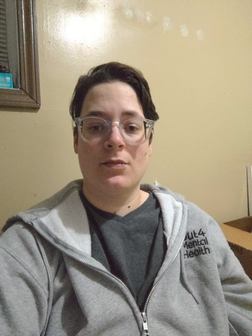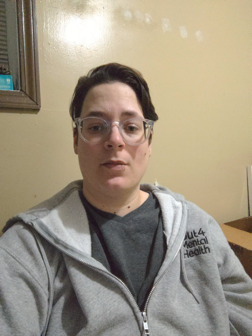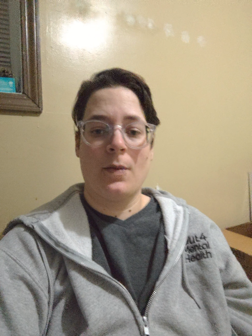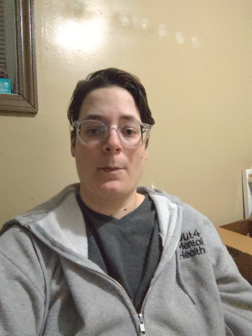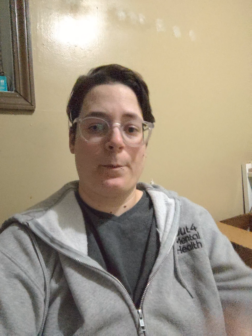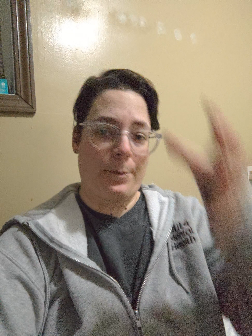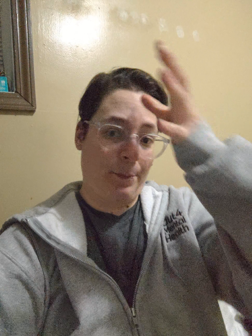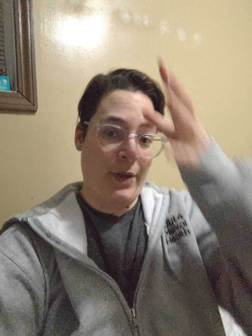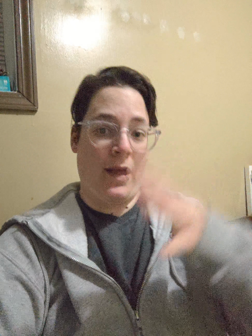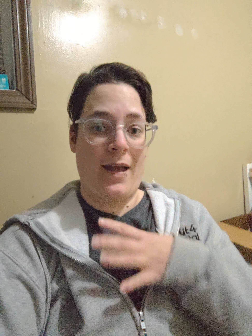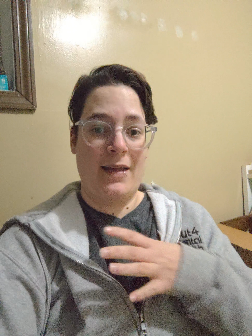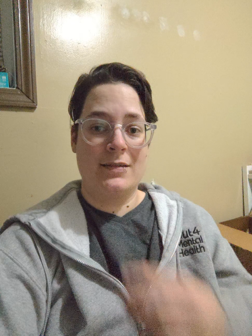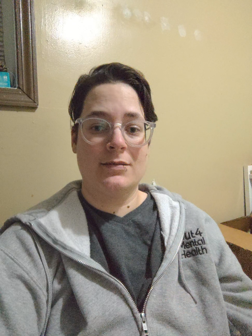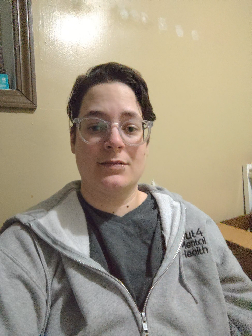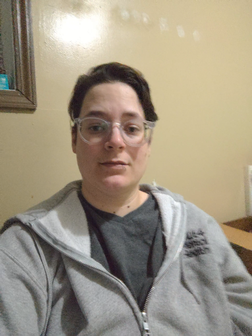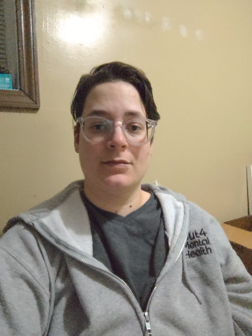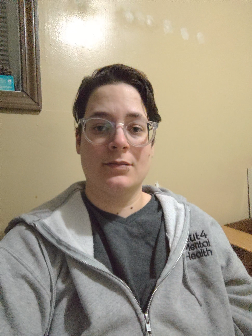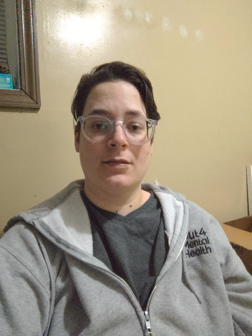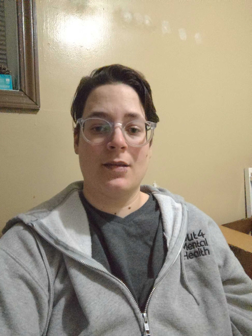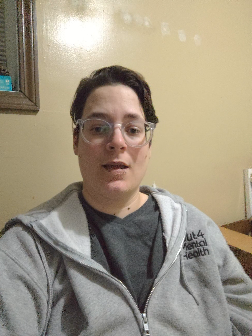man